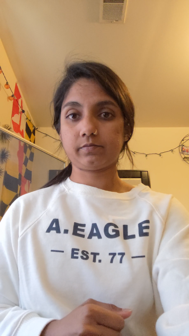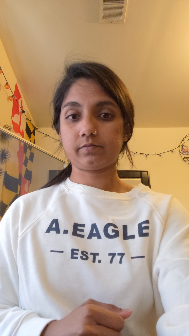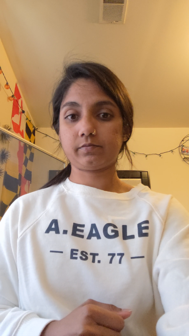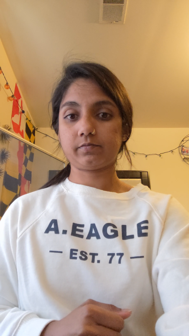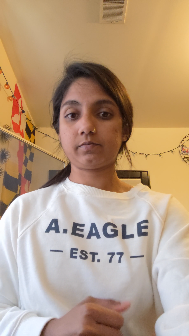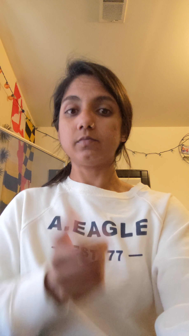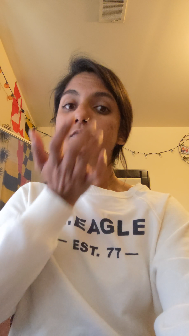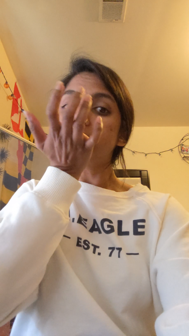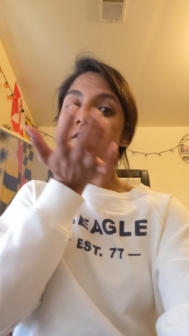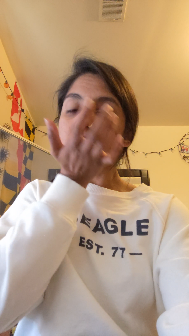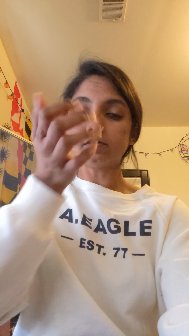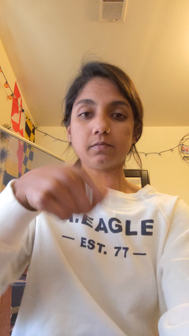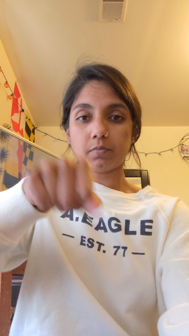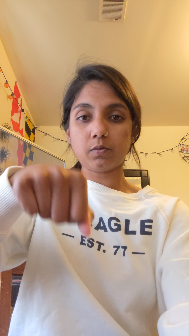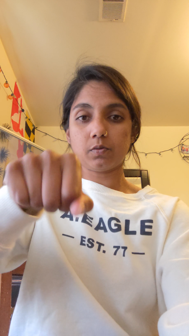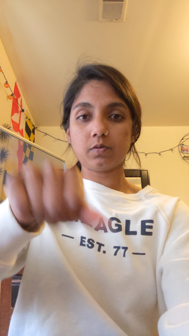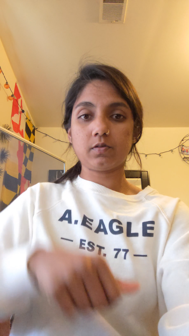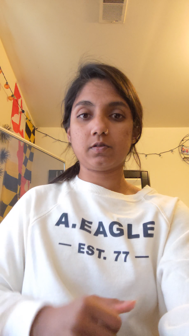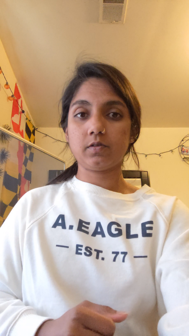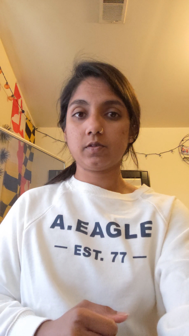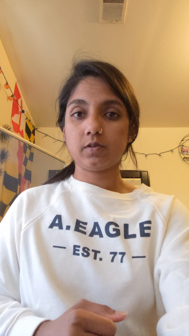lawn mower